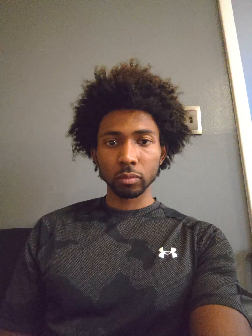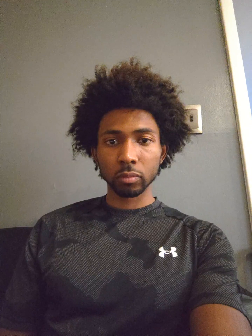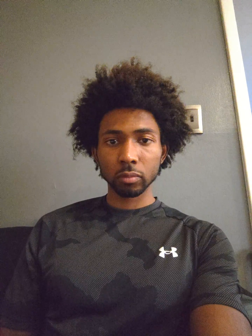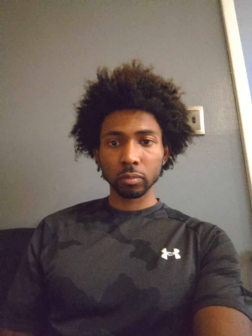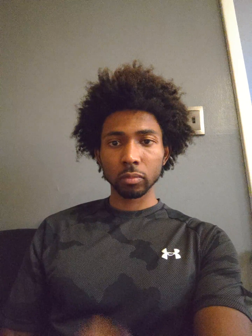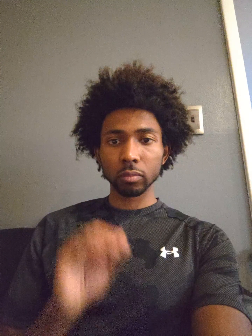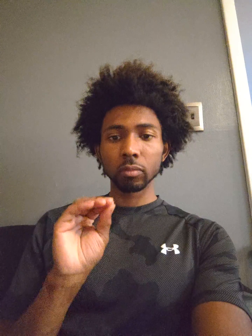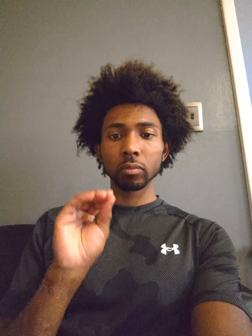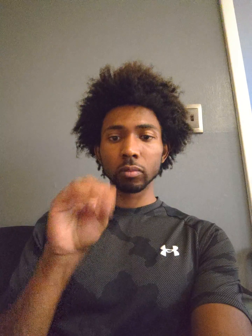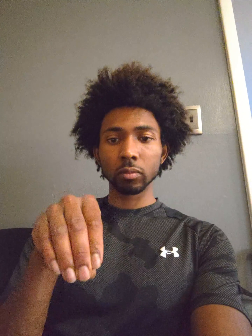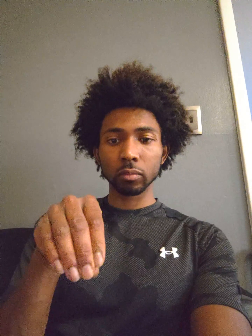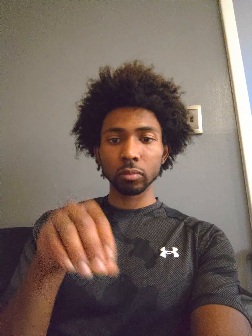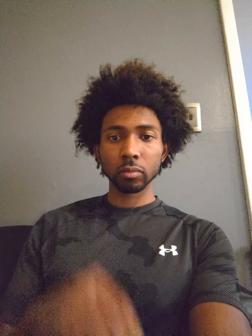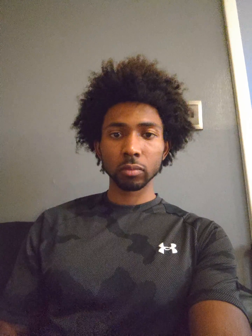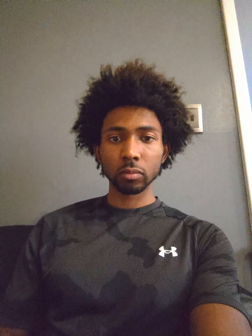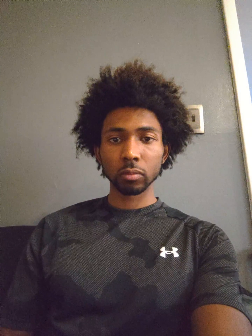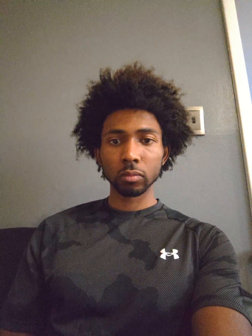put